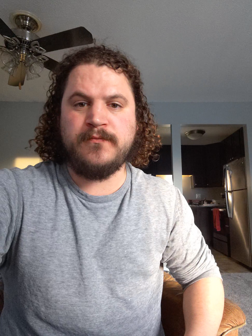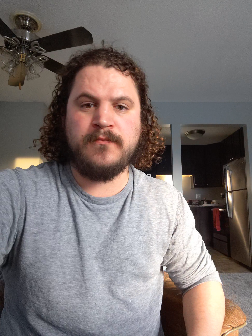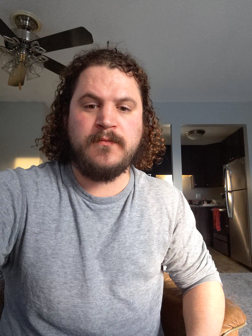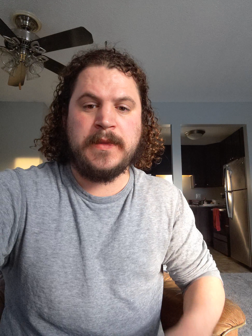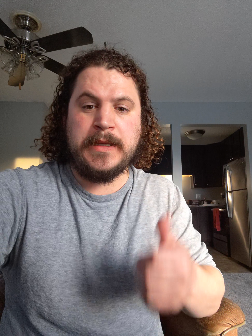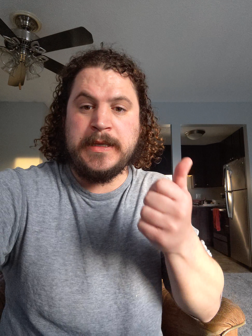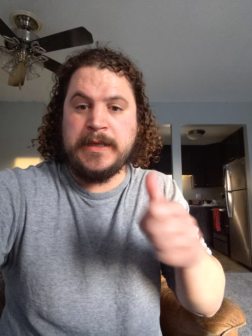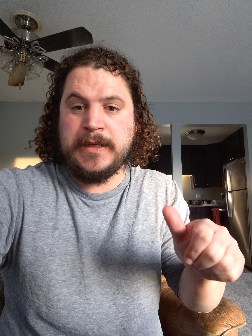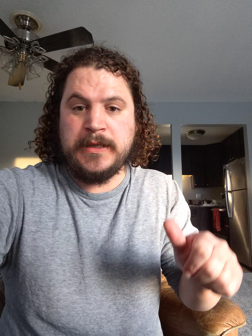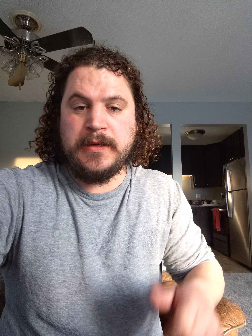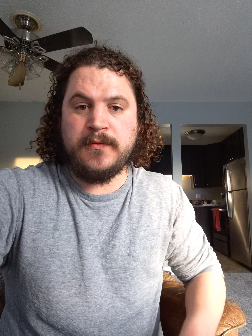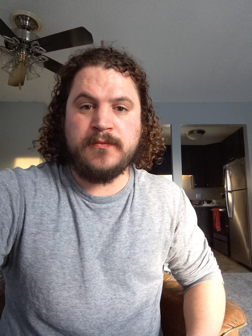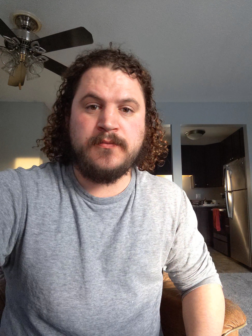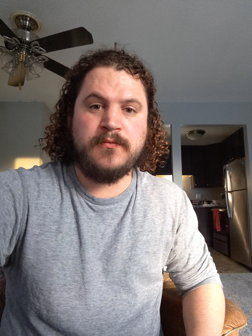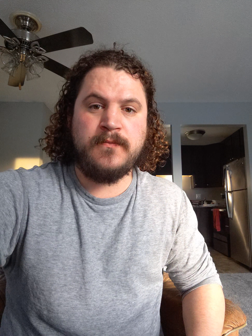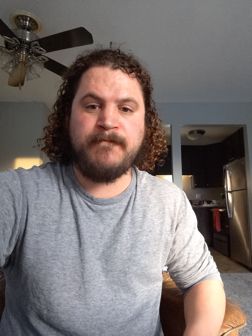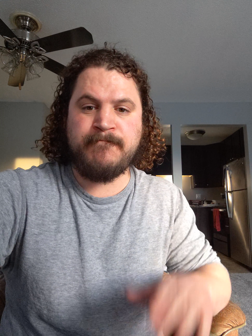any